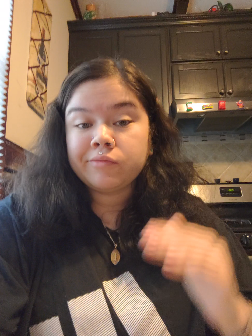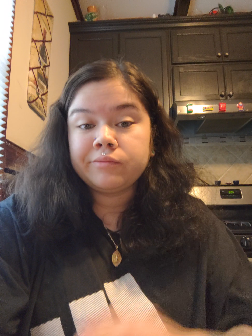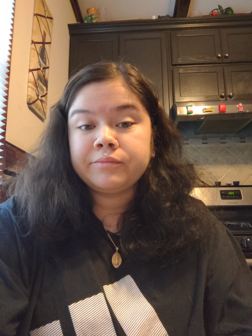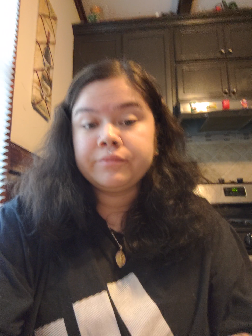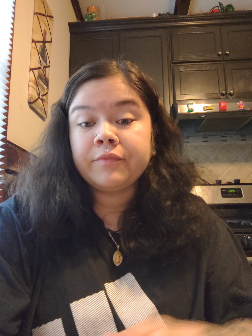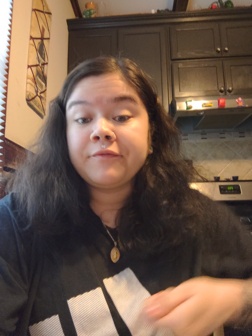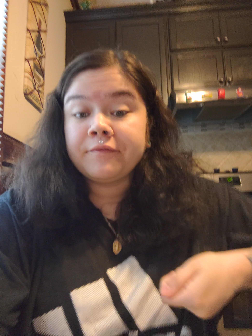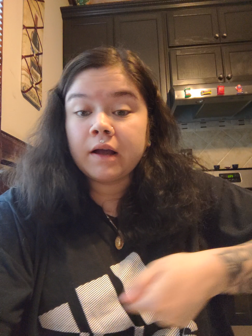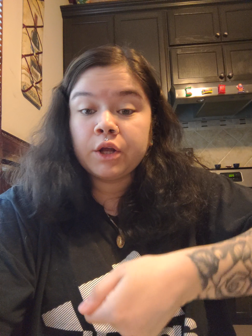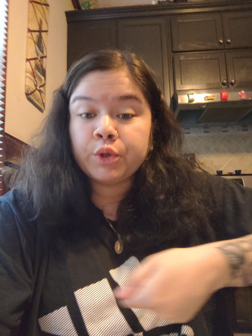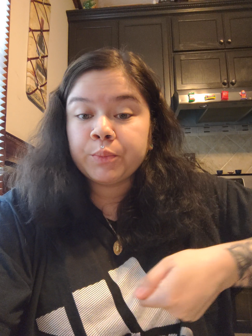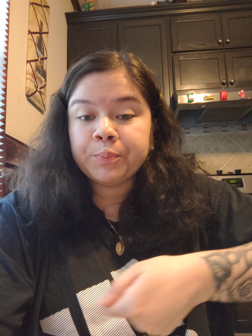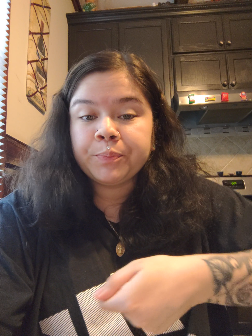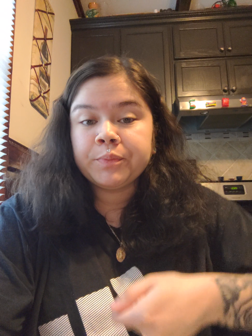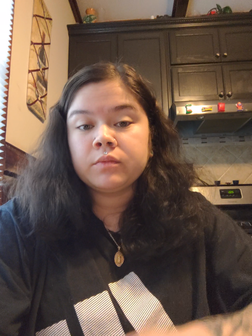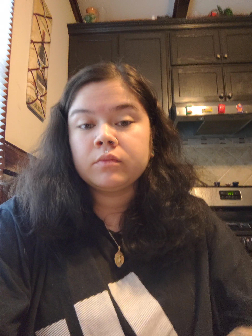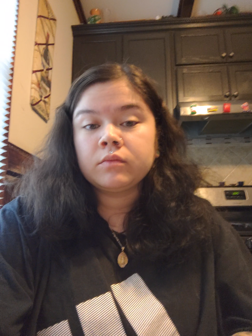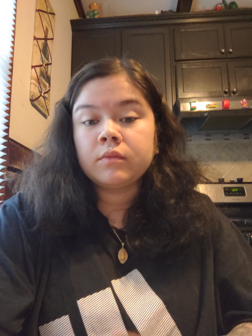vacuum